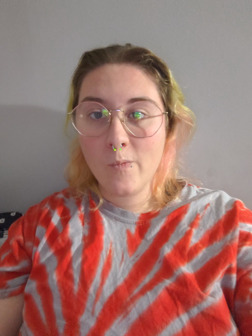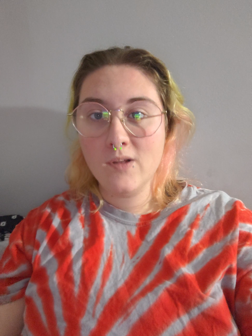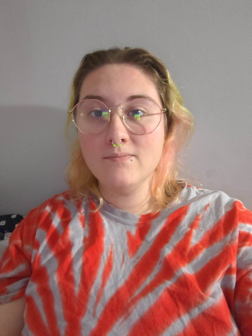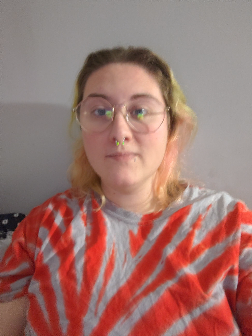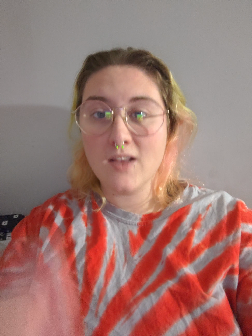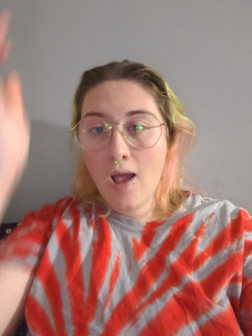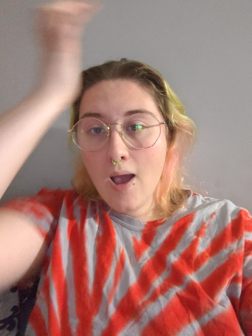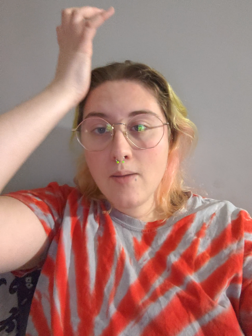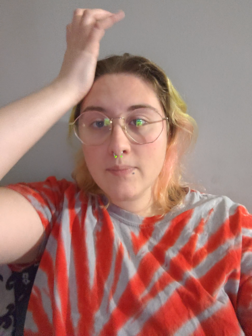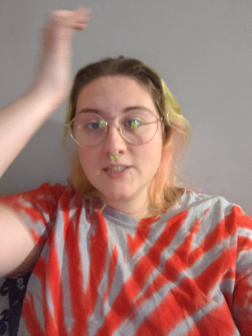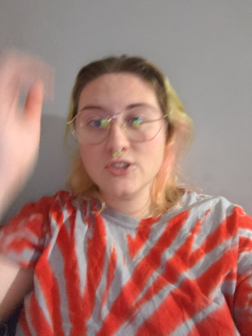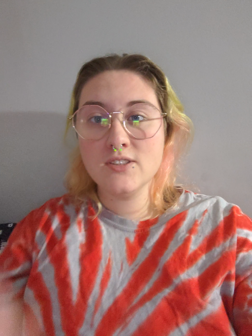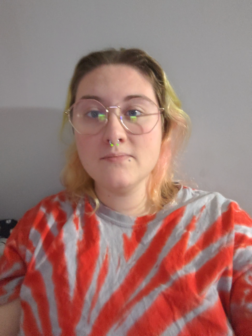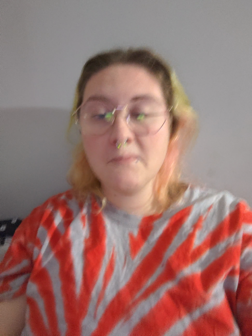garbage